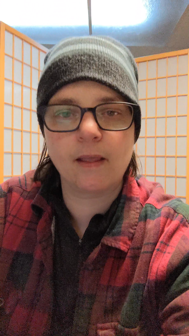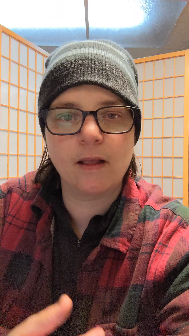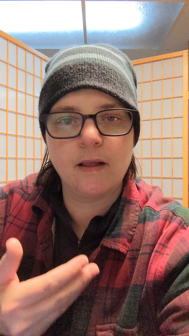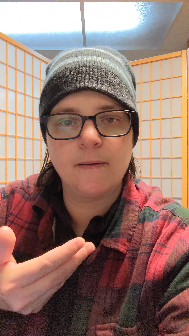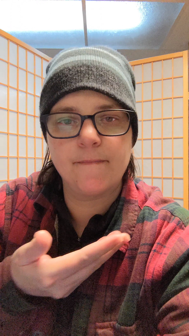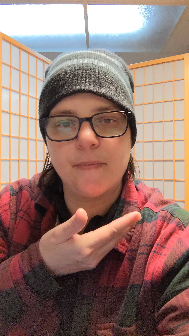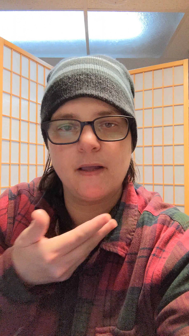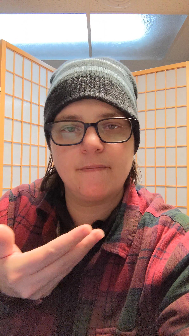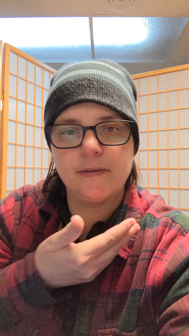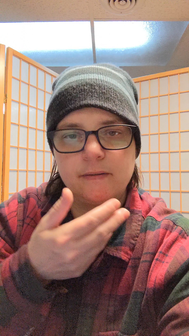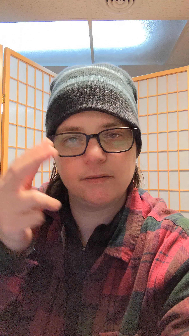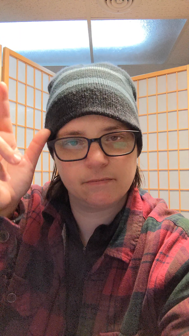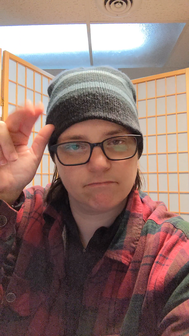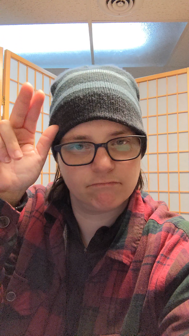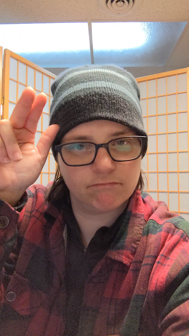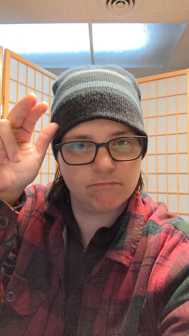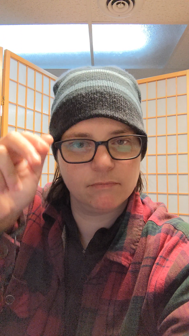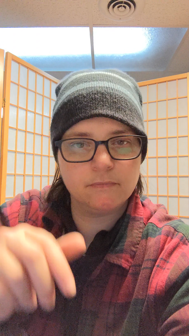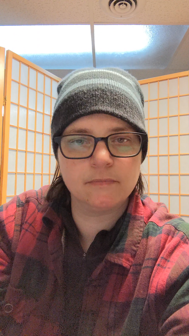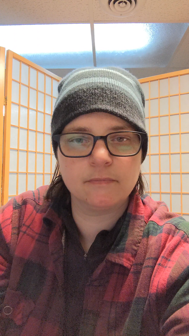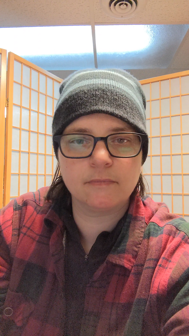pony